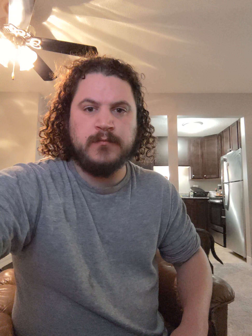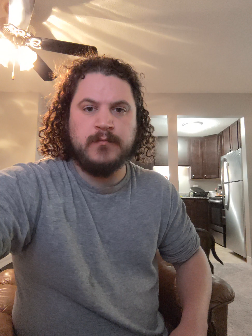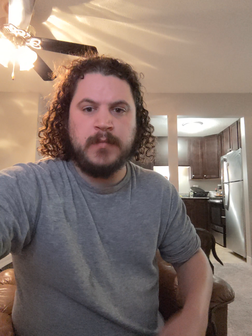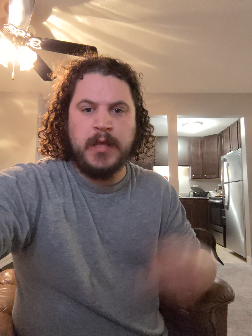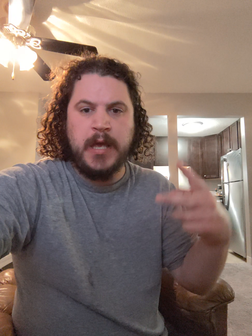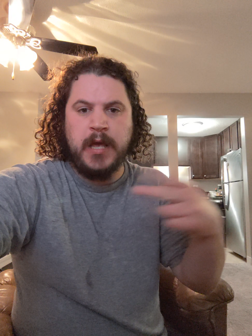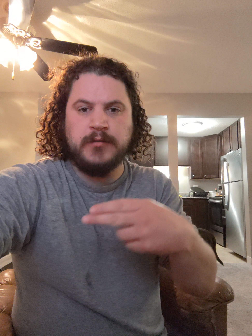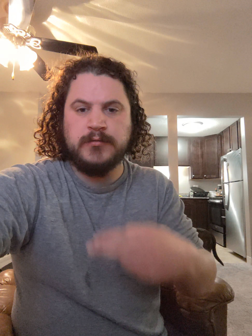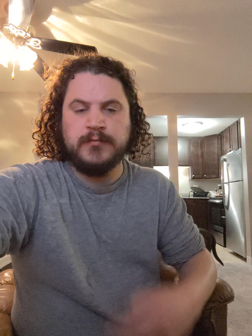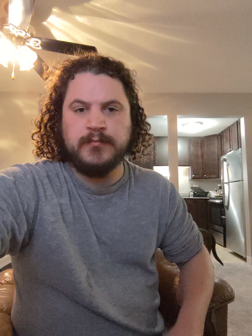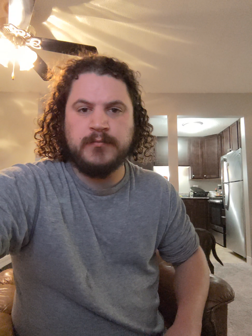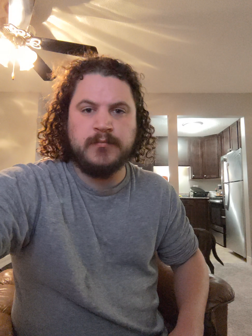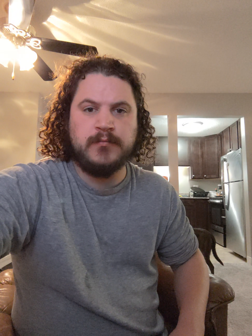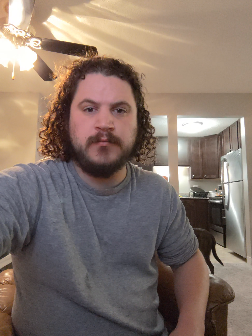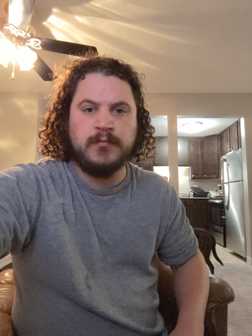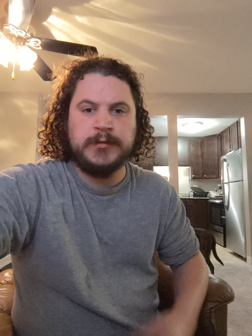cut